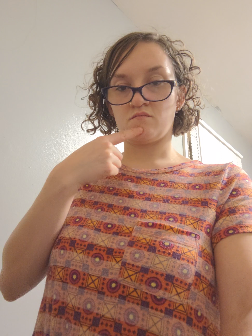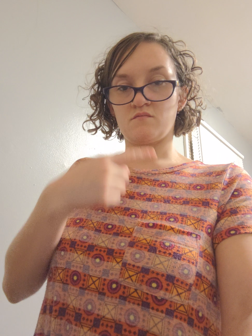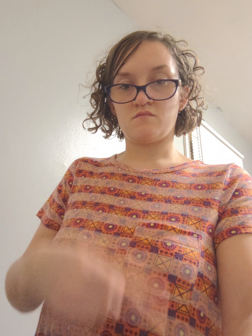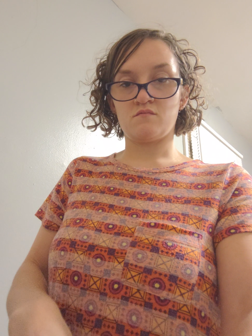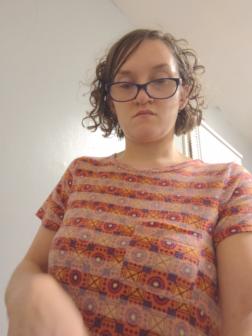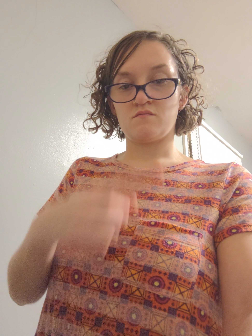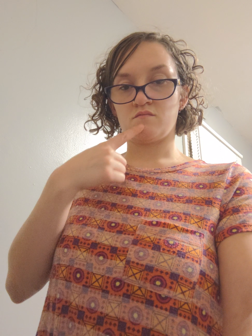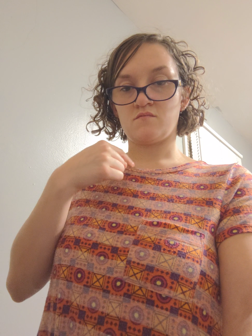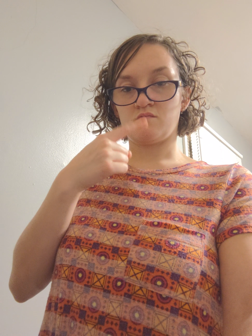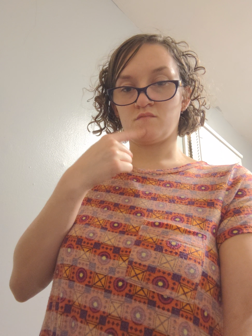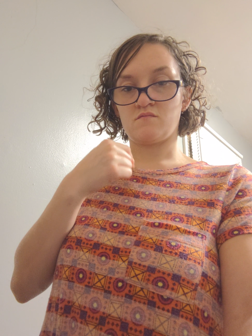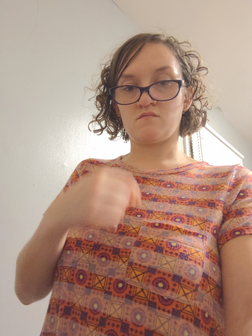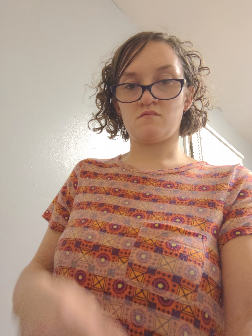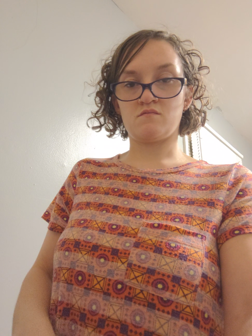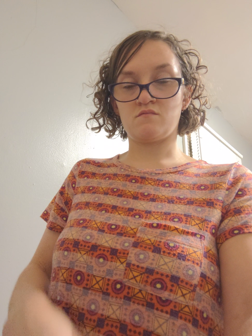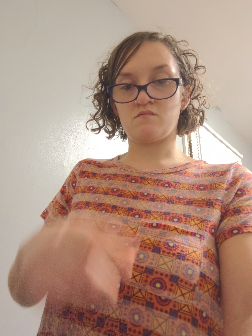red